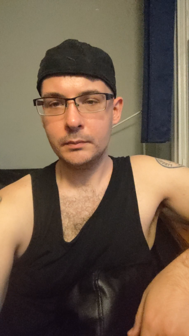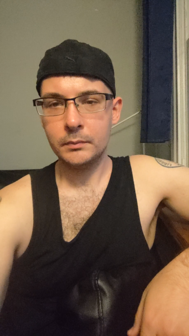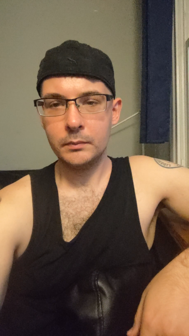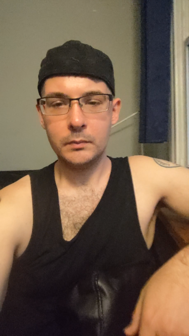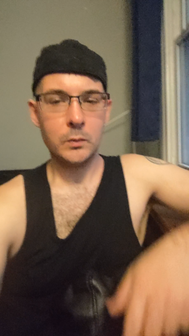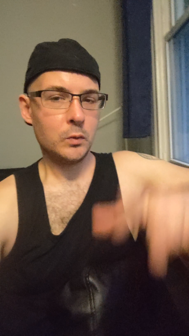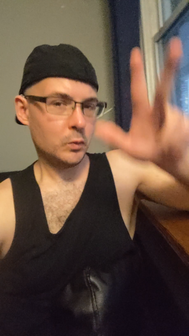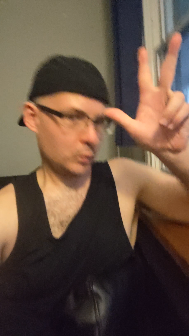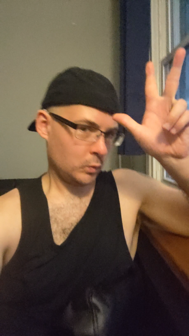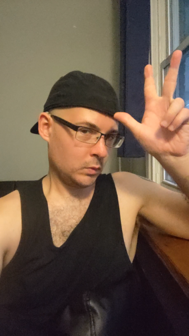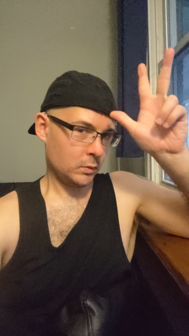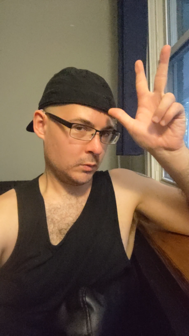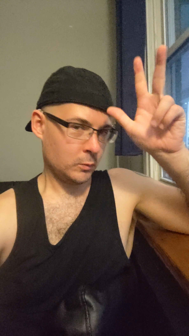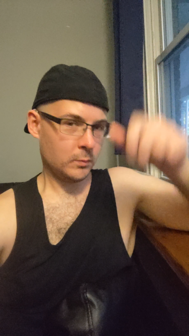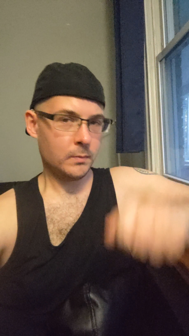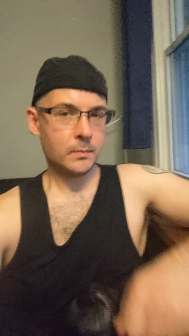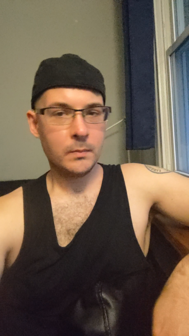rooster